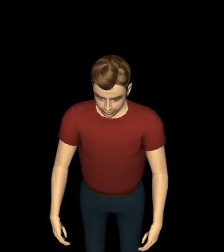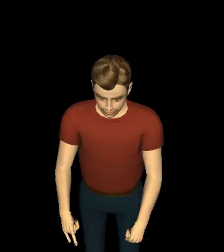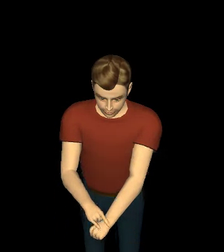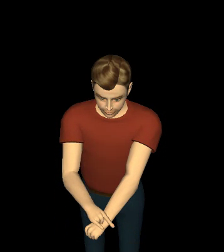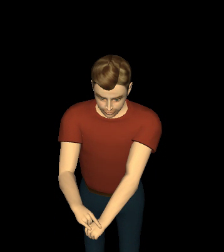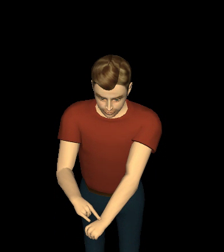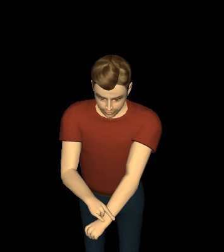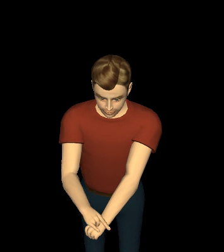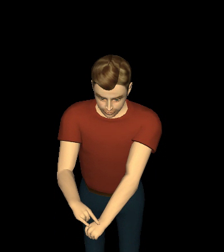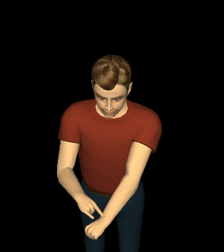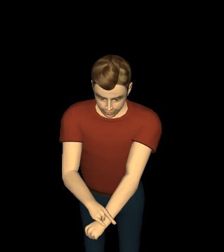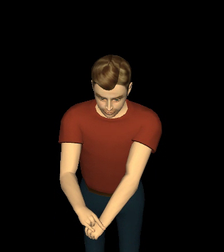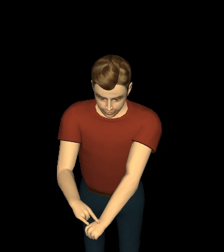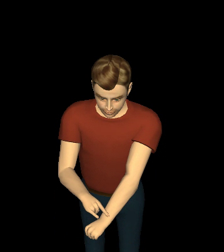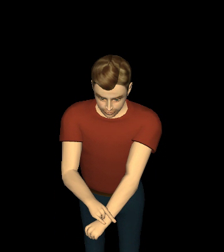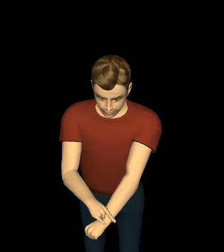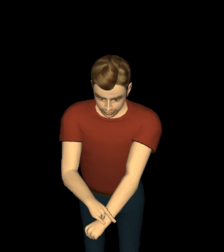ساعة